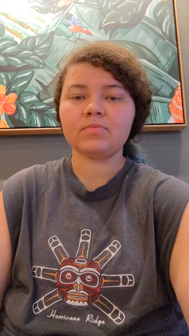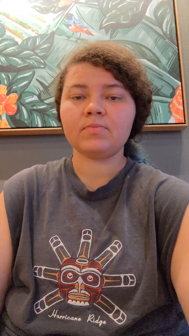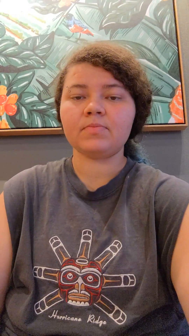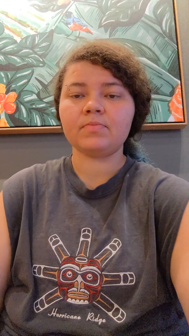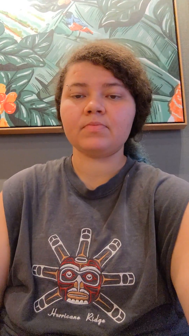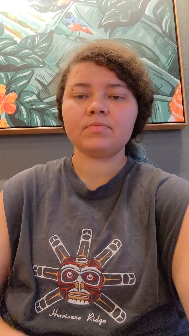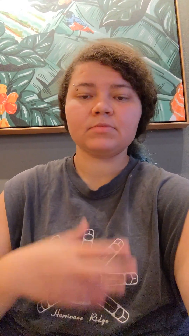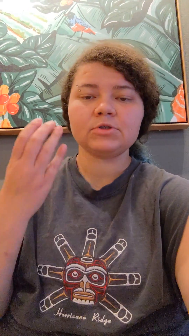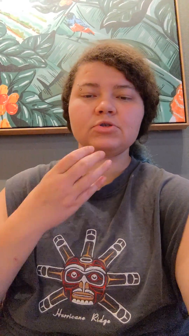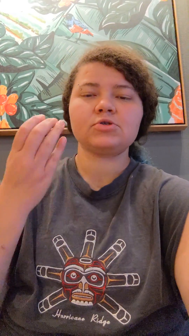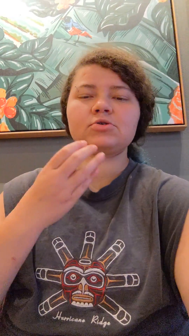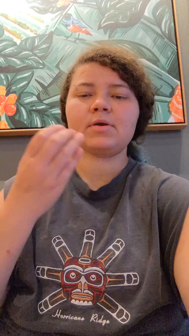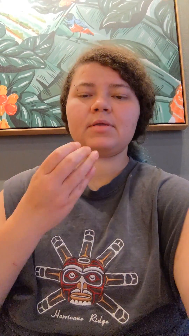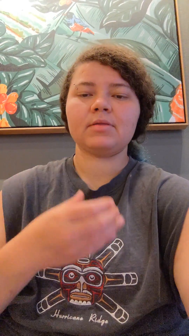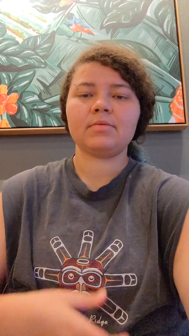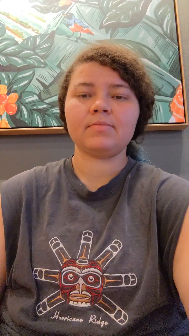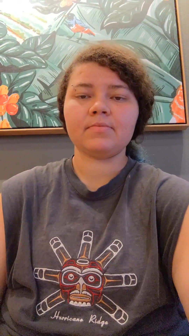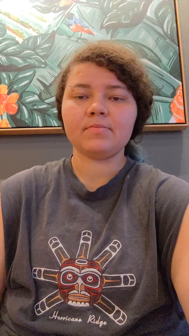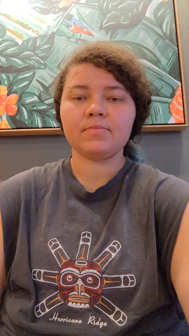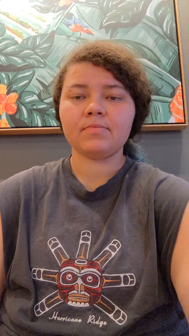shake